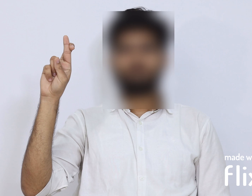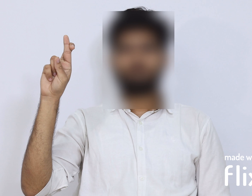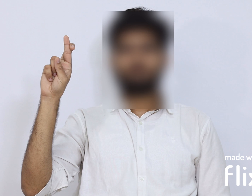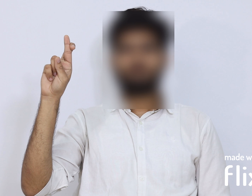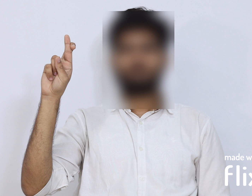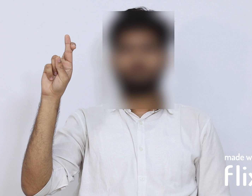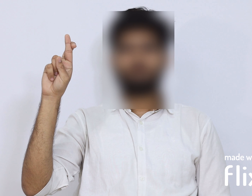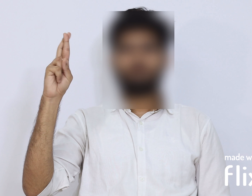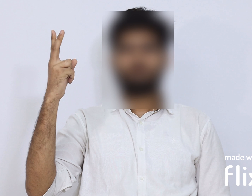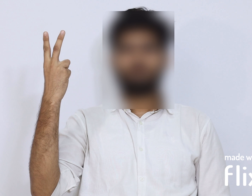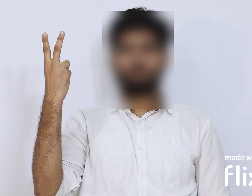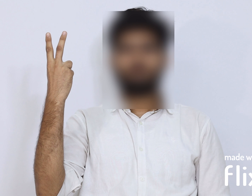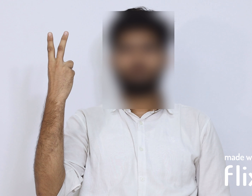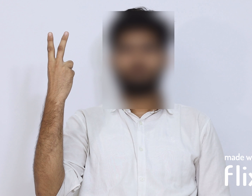ڑ